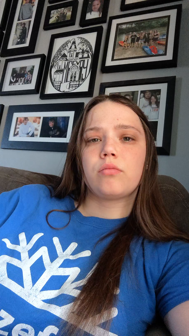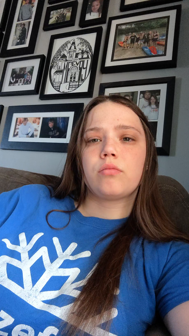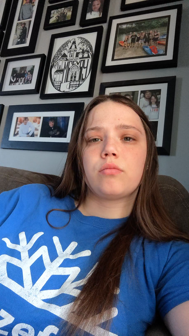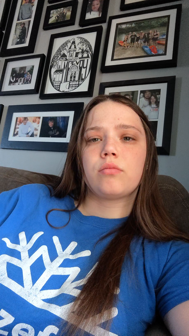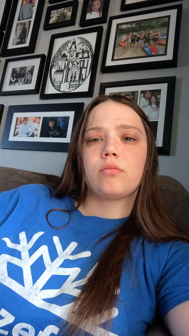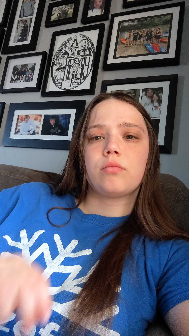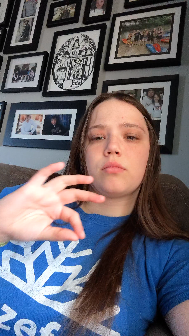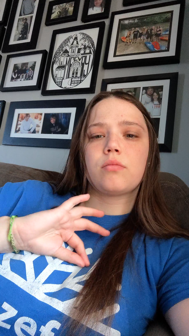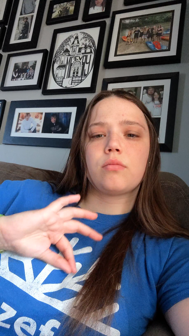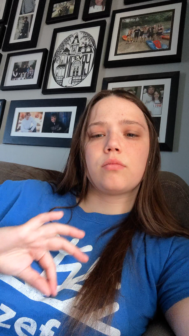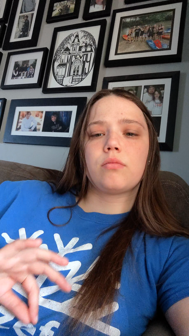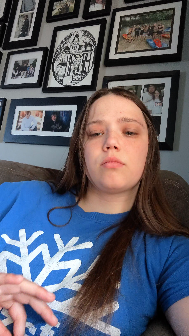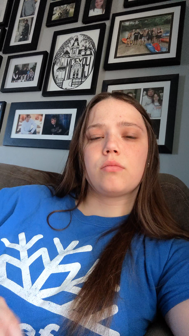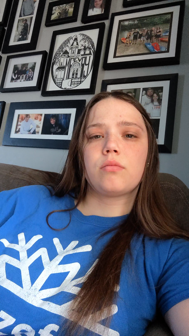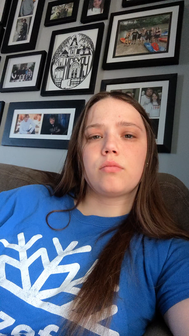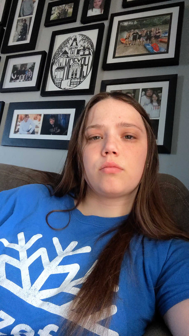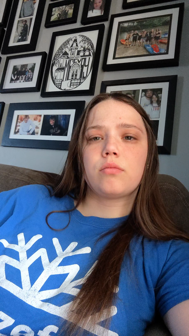button